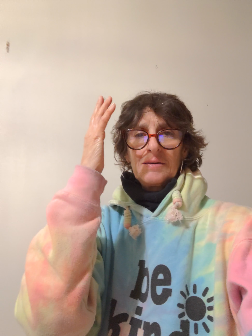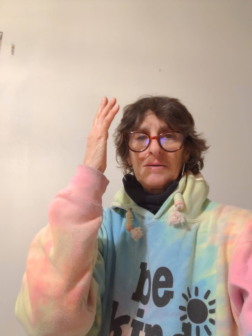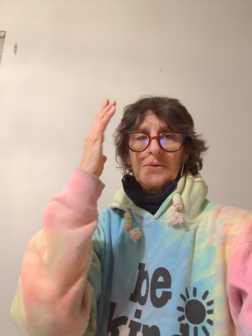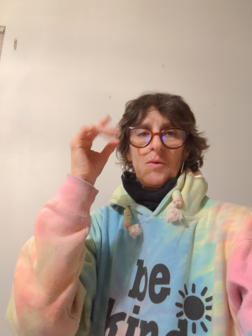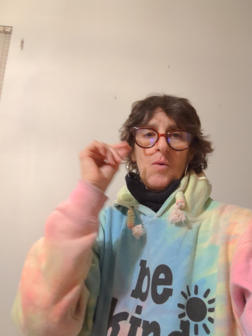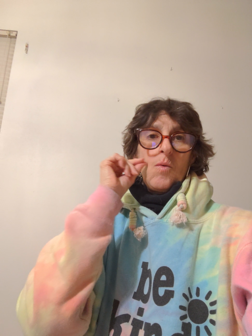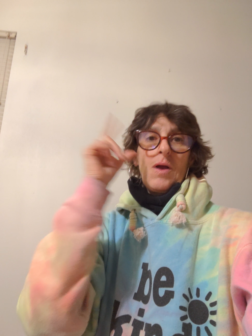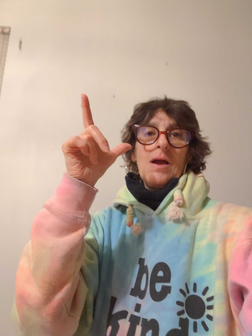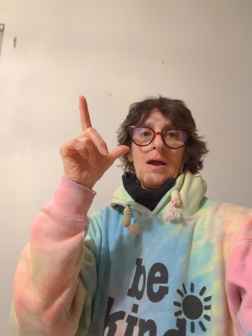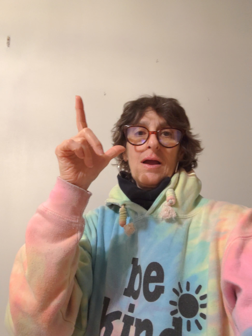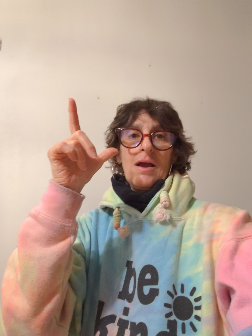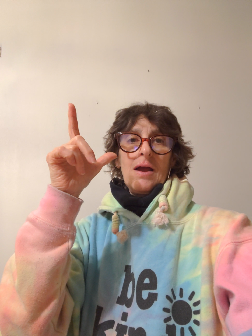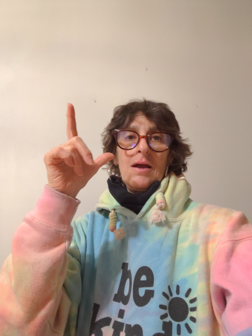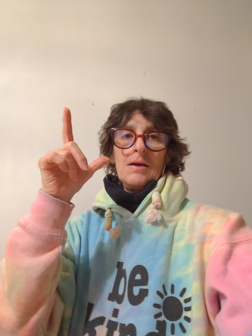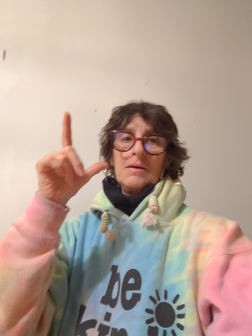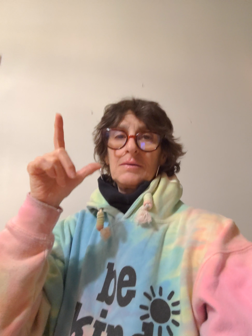wake